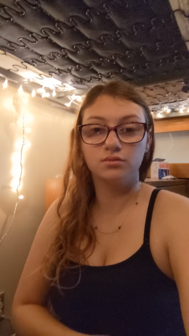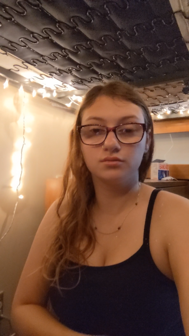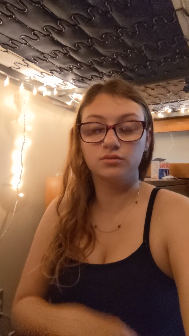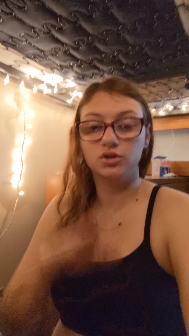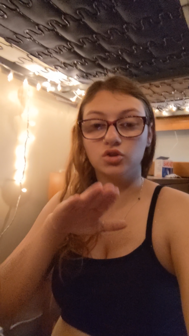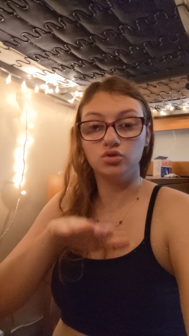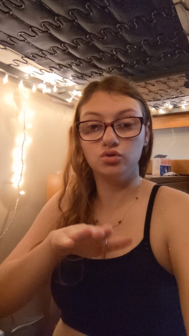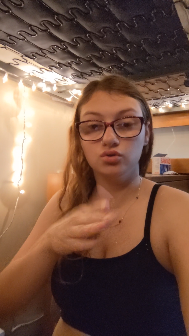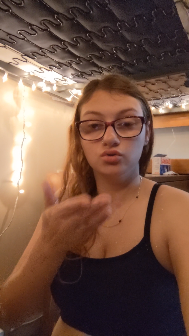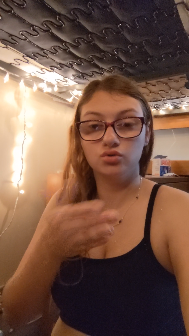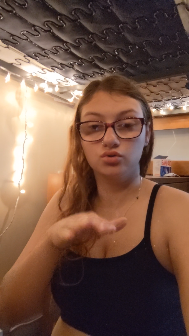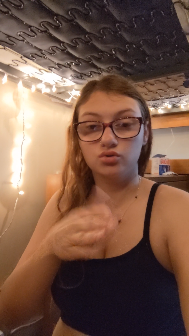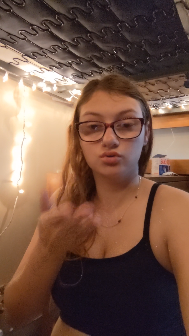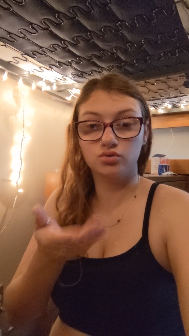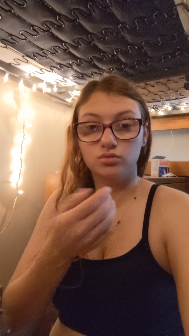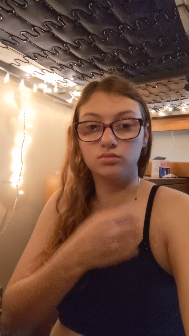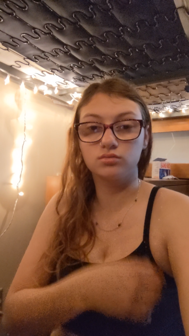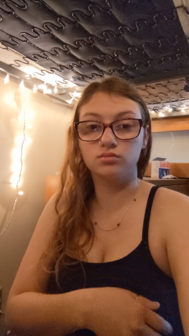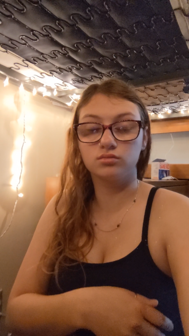cook